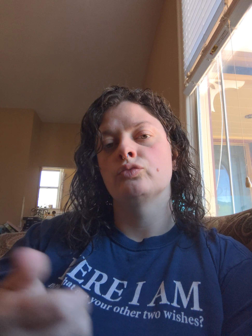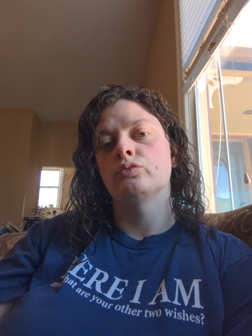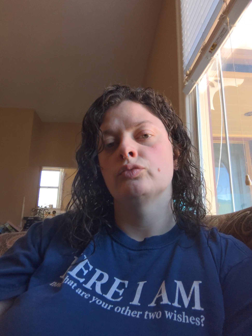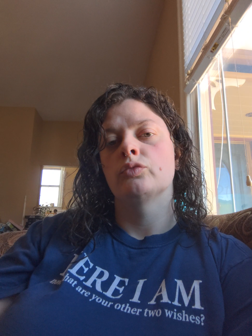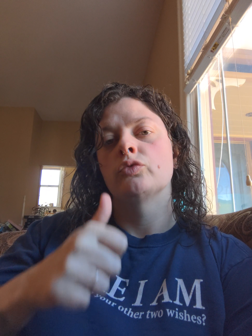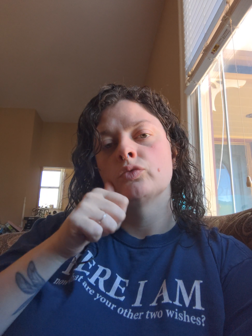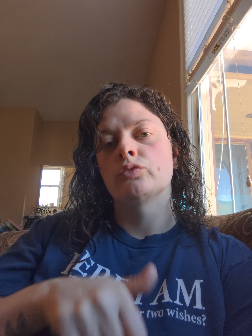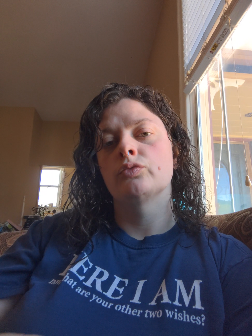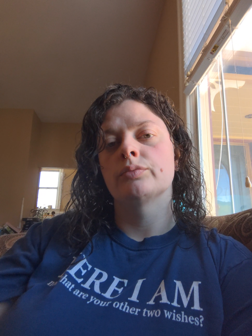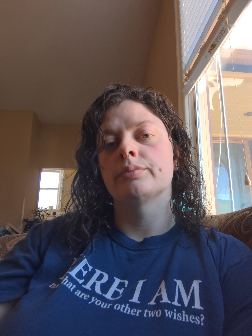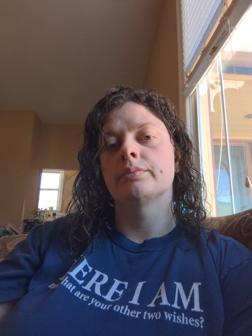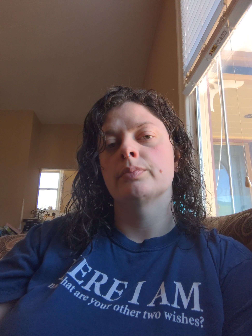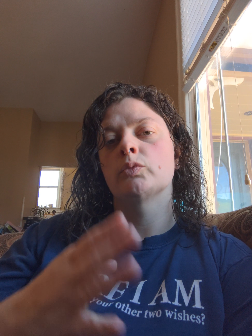girl